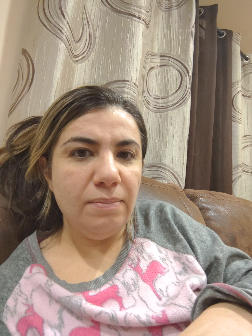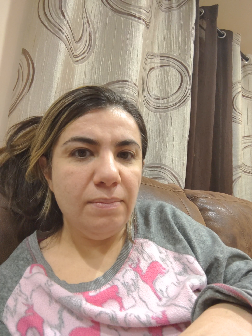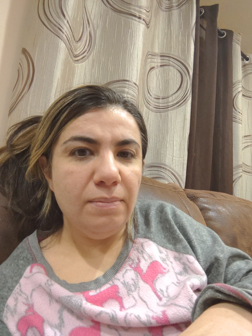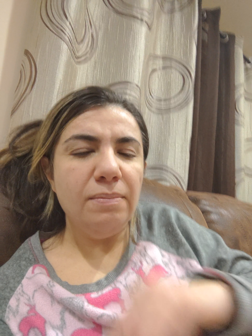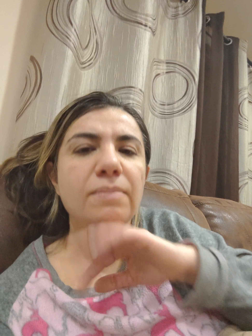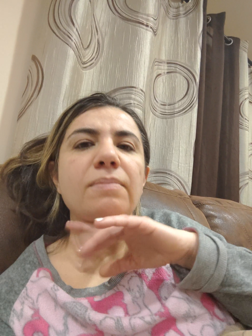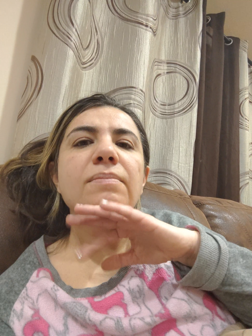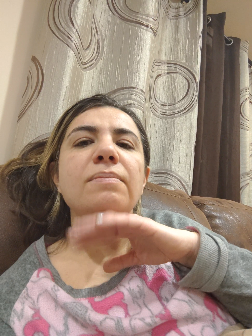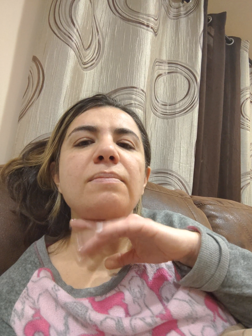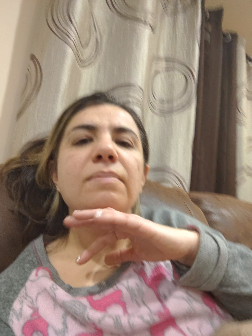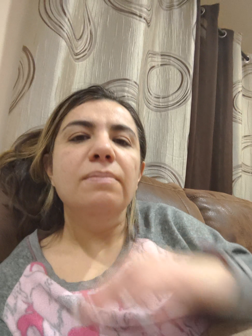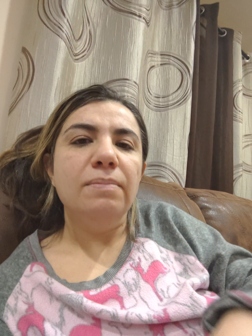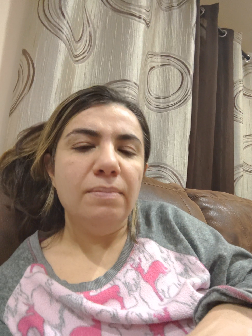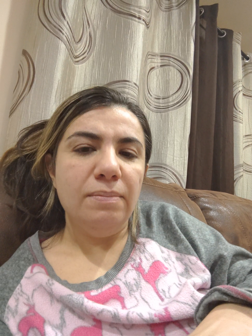dirty